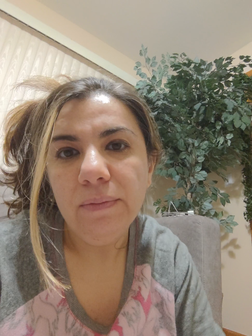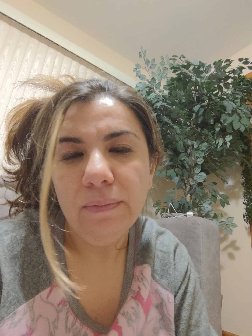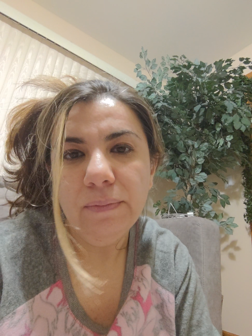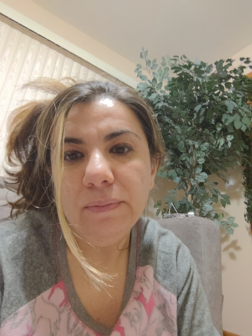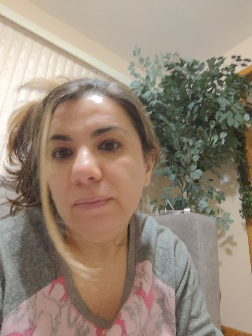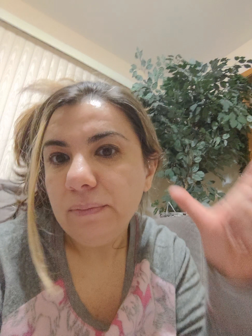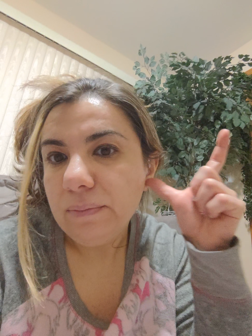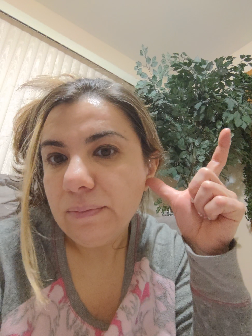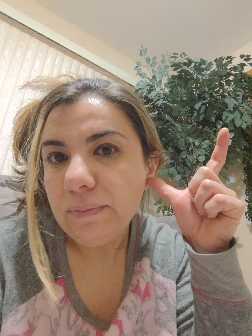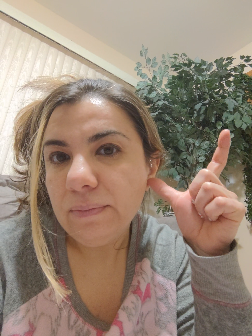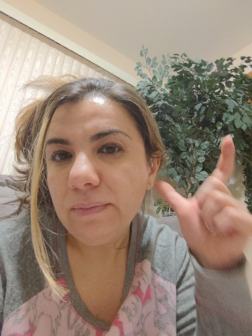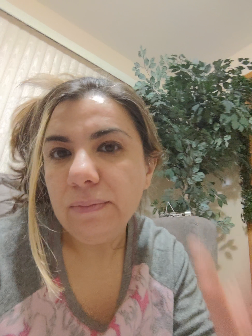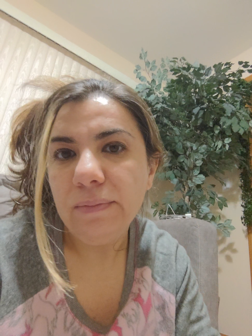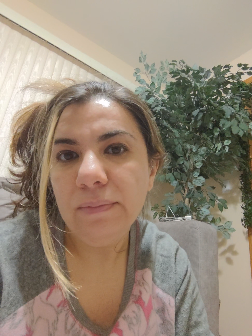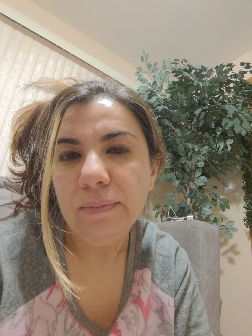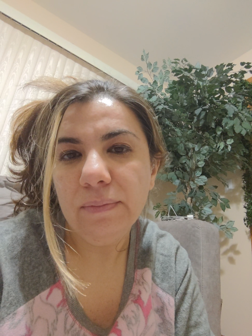listen